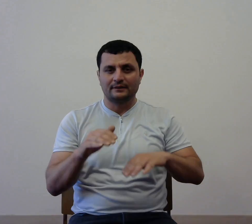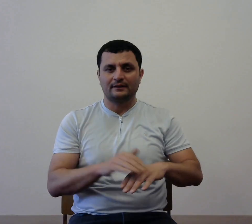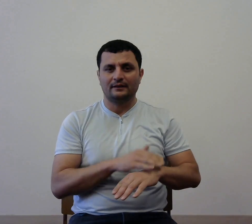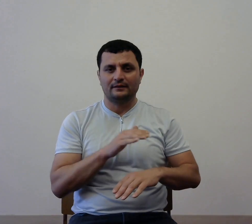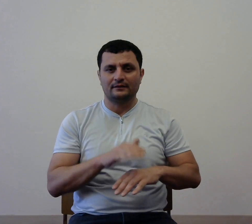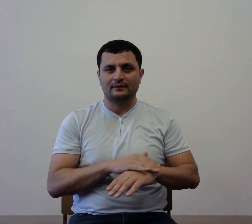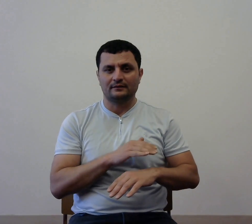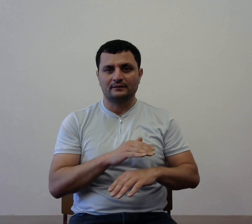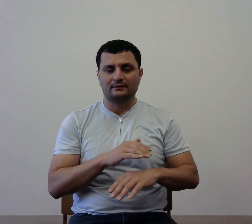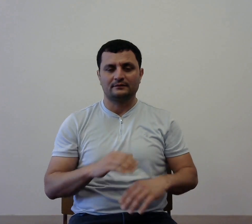xeyir